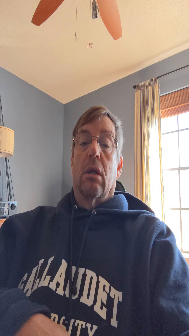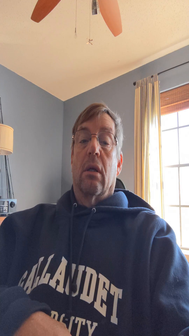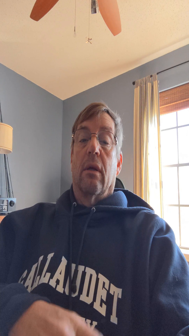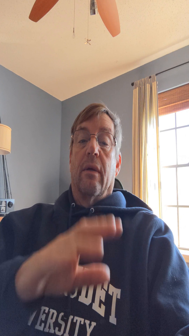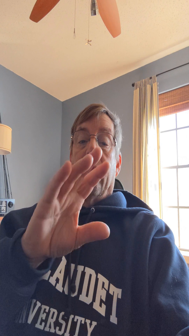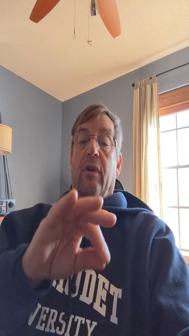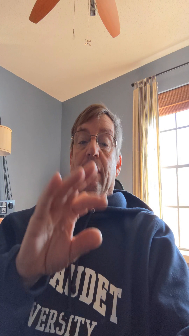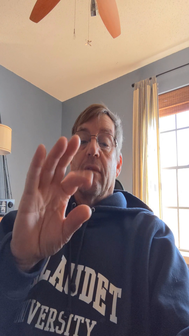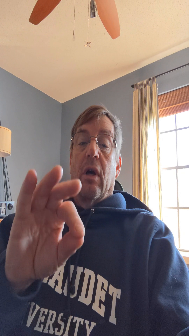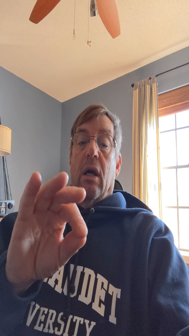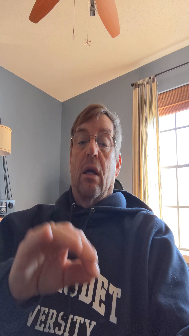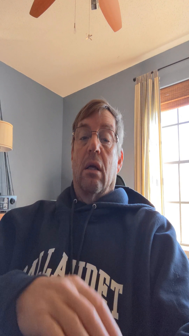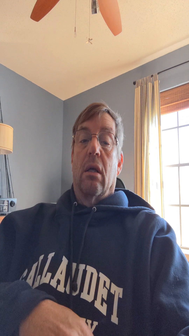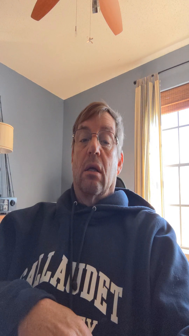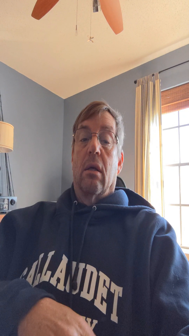french fries